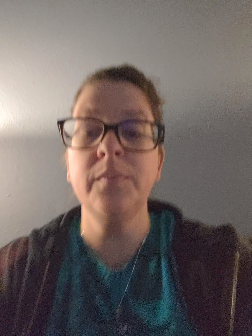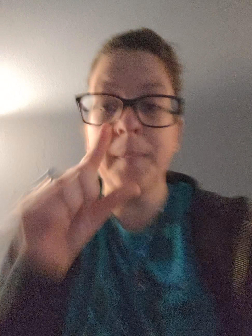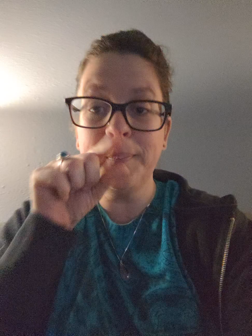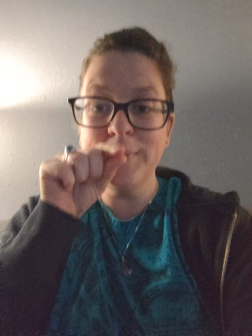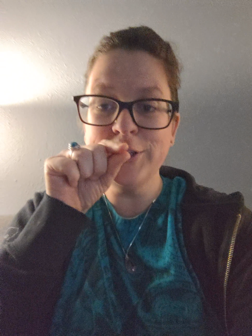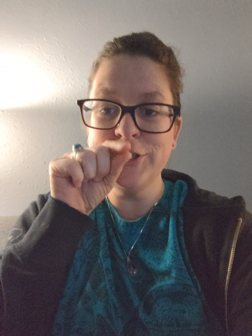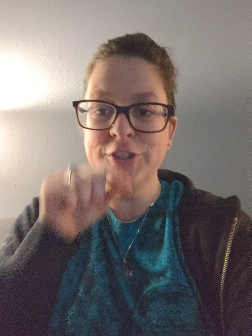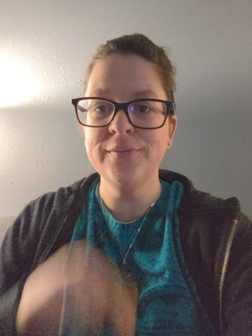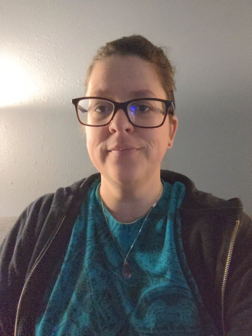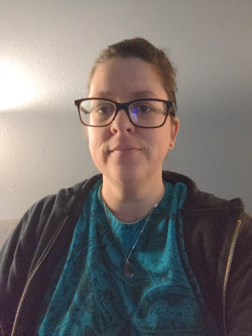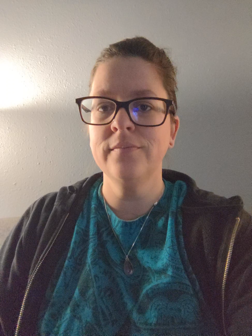bird